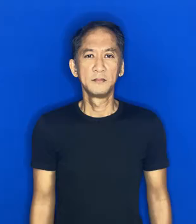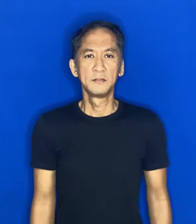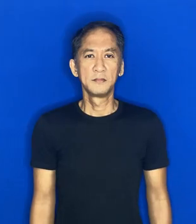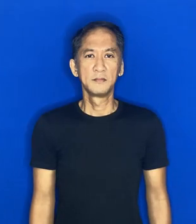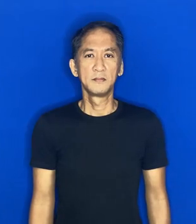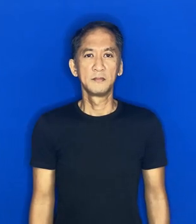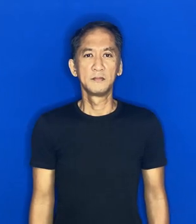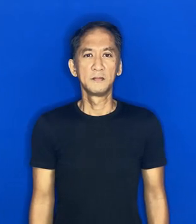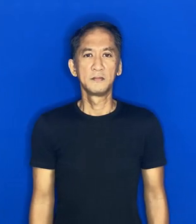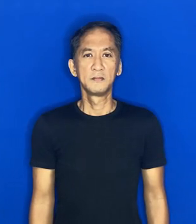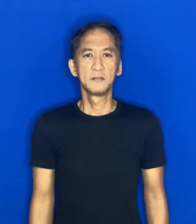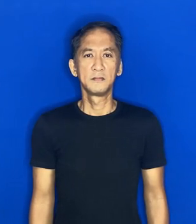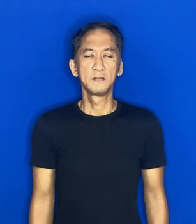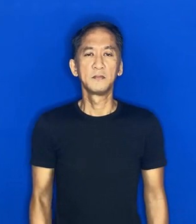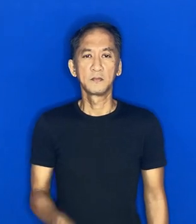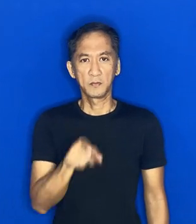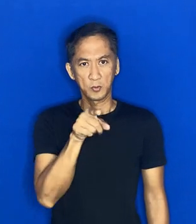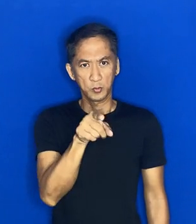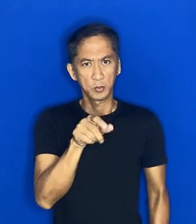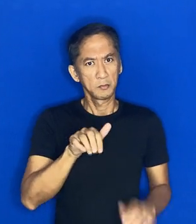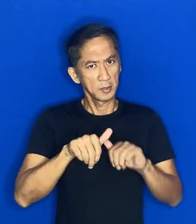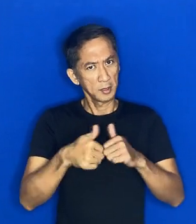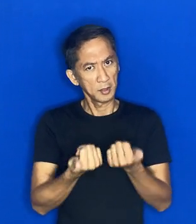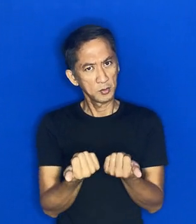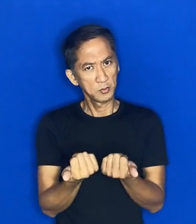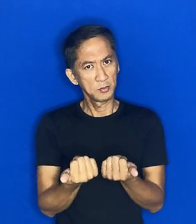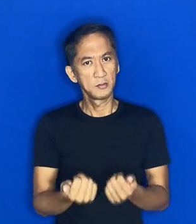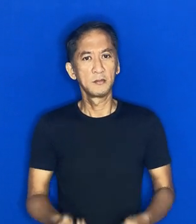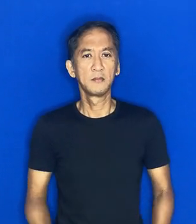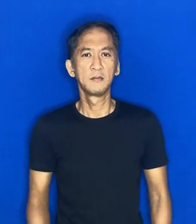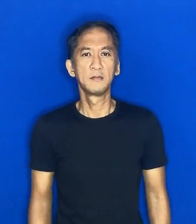how are you